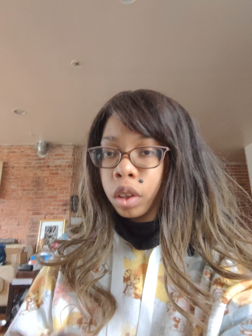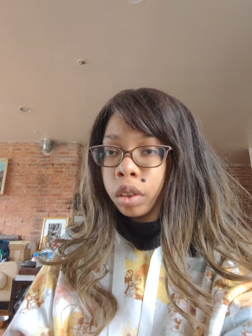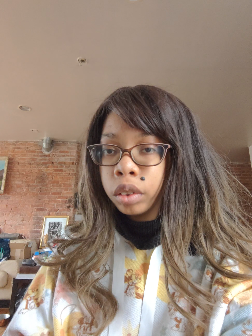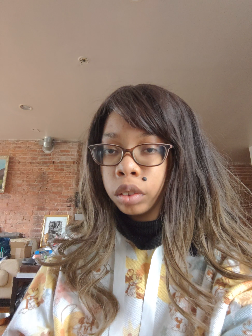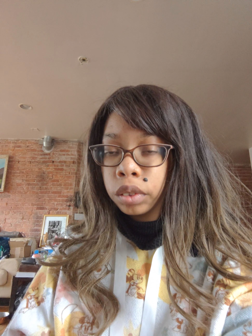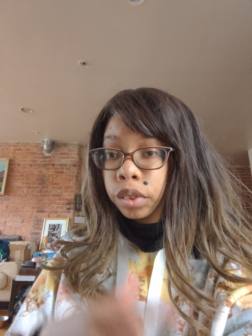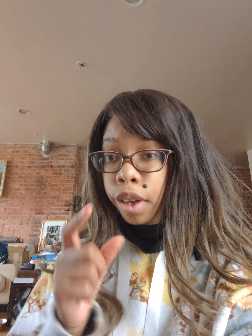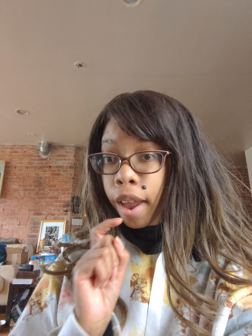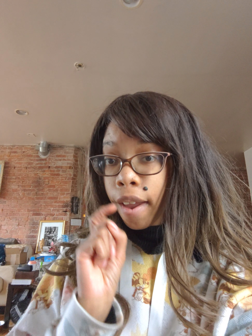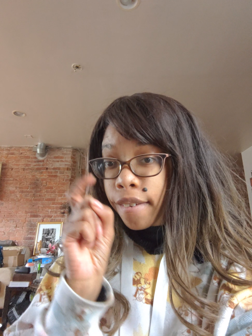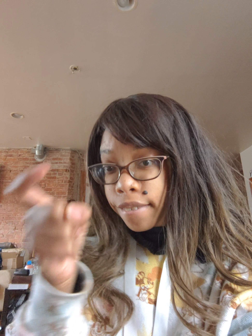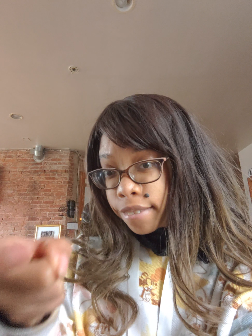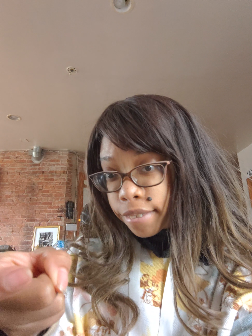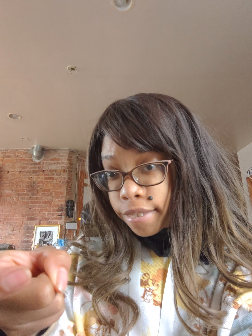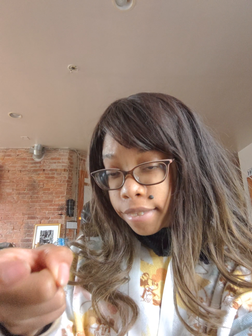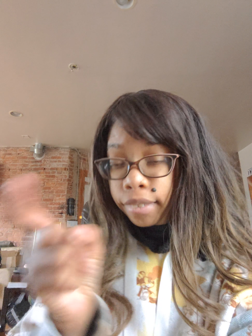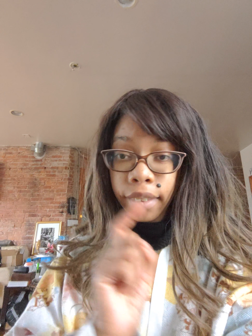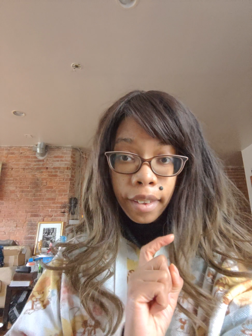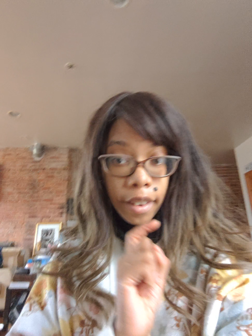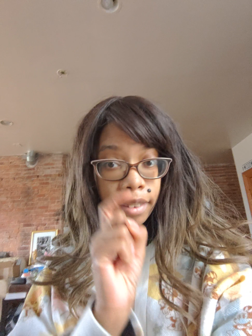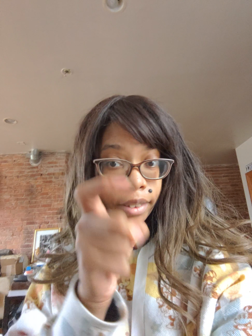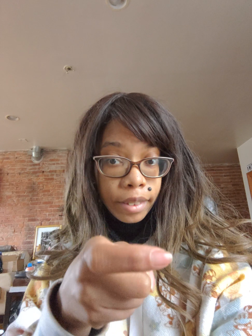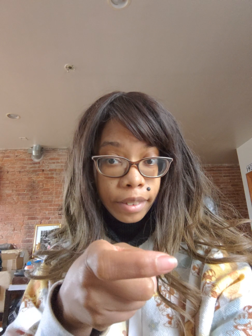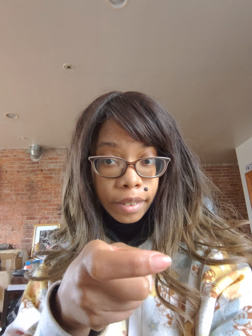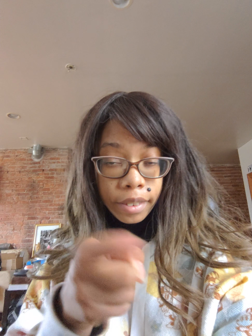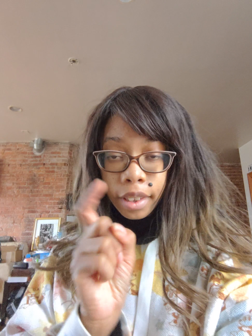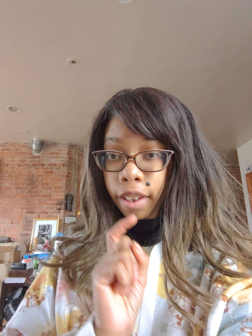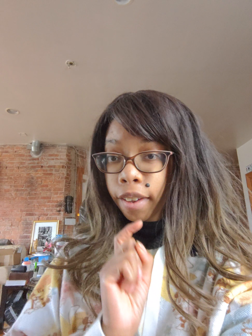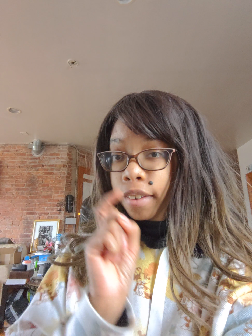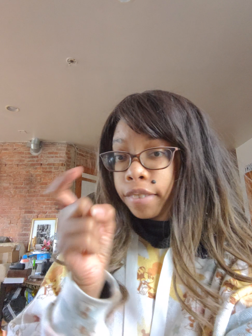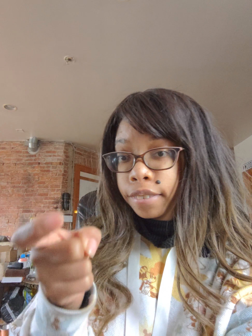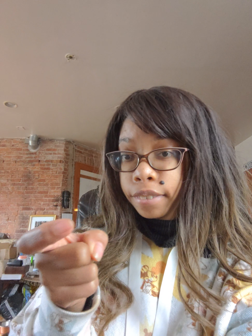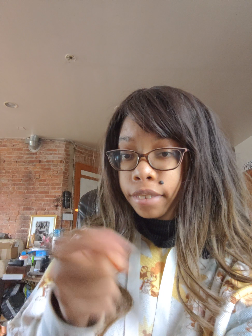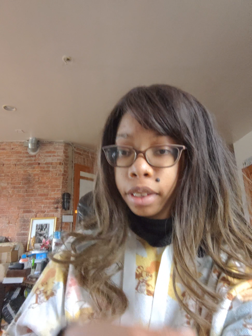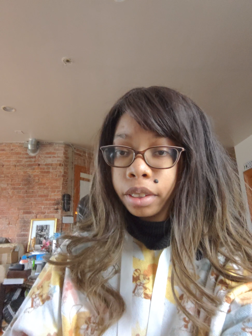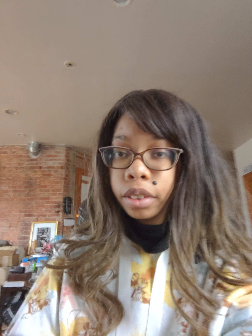gift